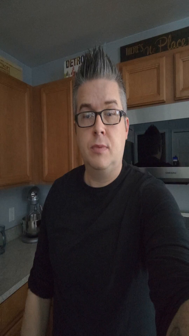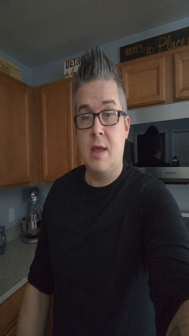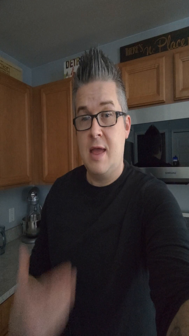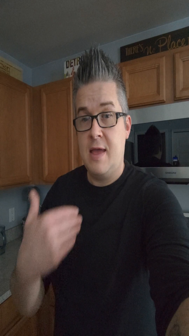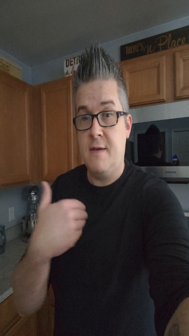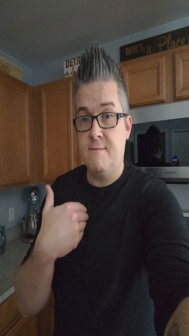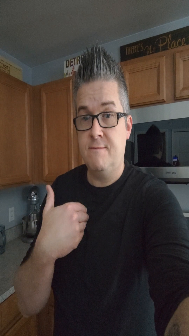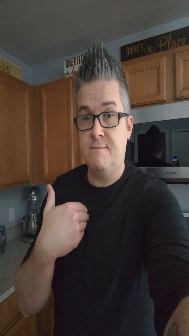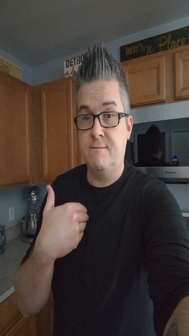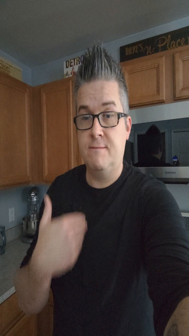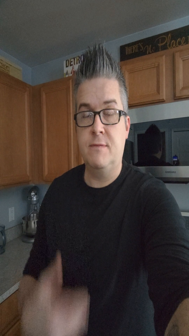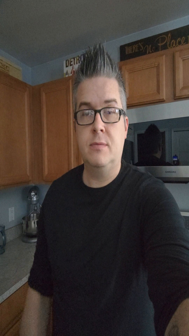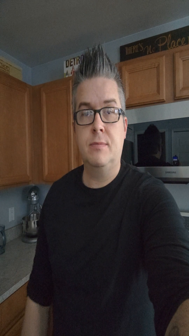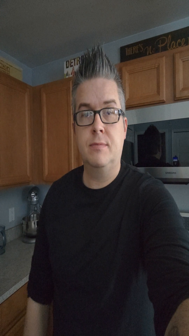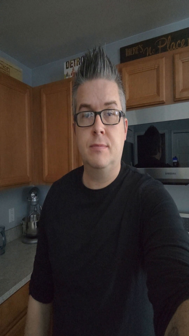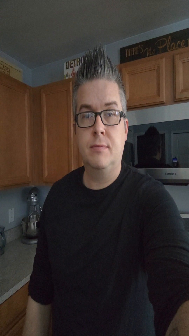have